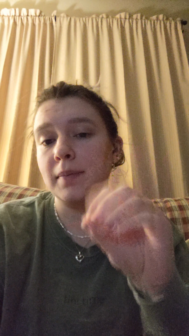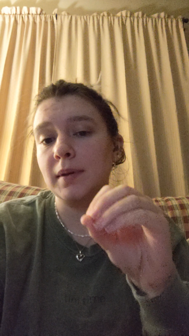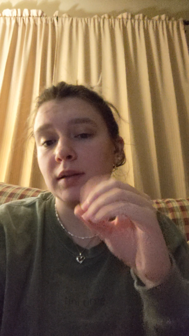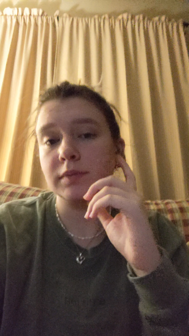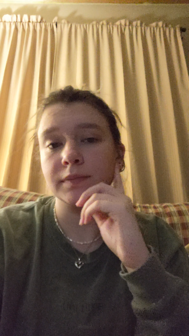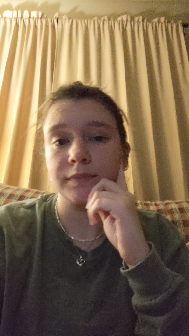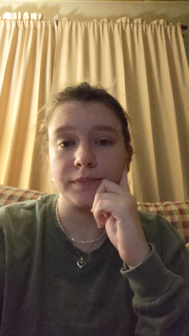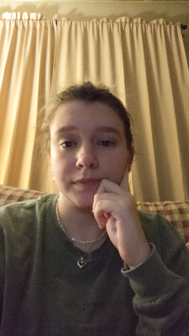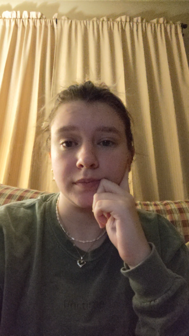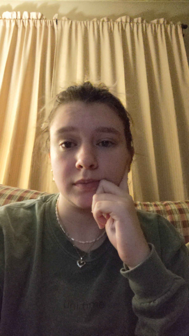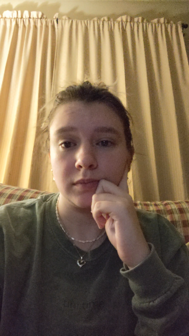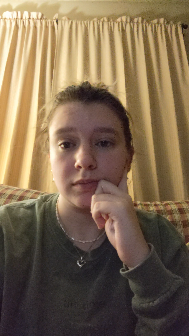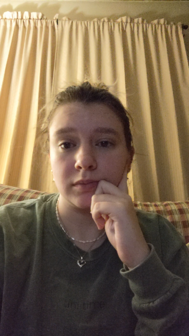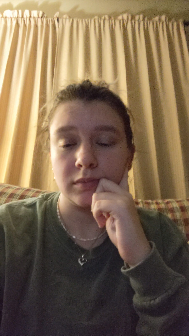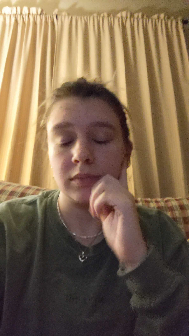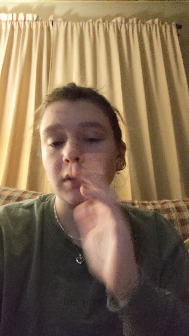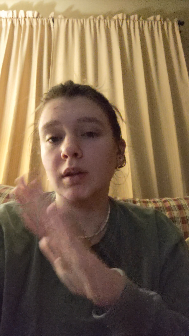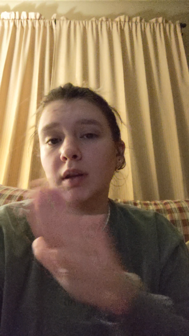nice